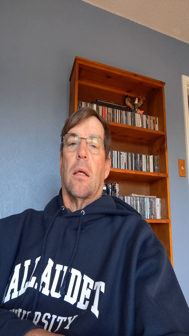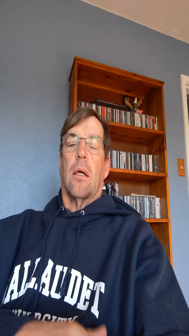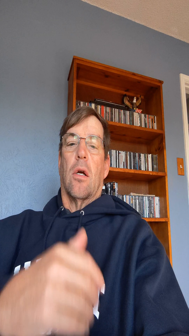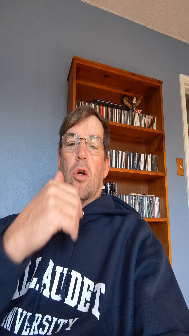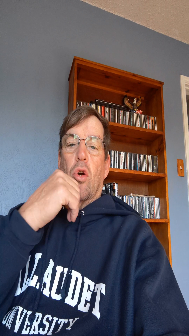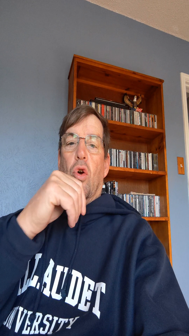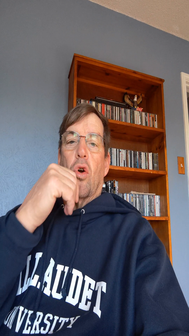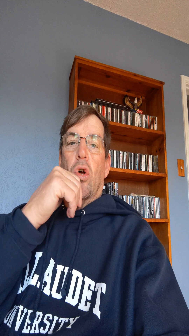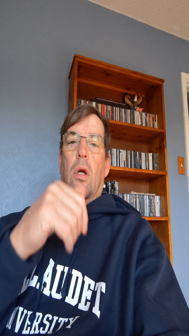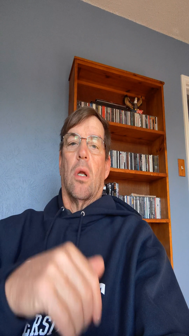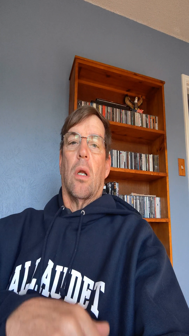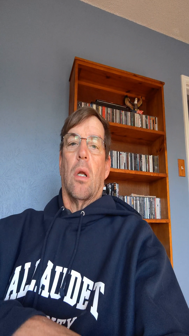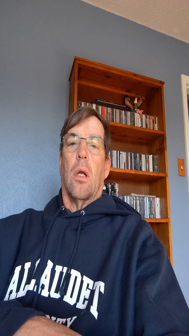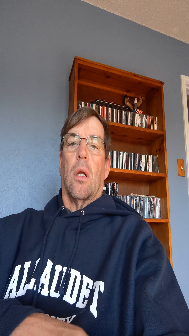girl